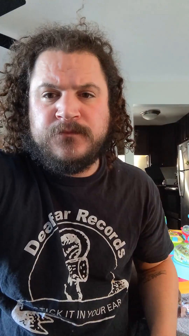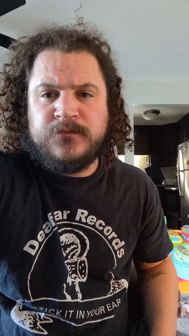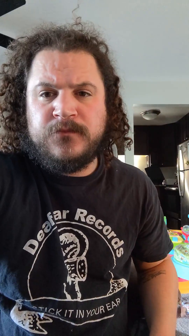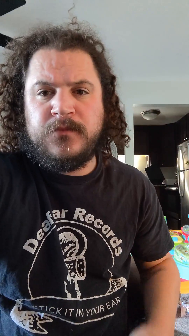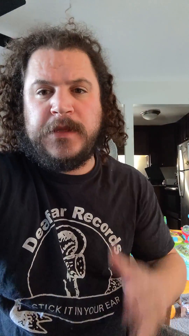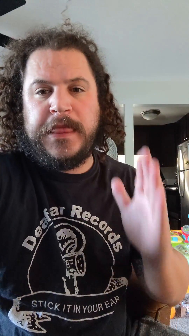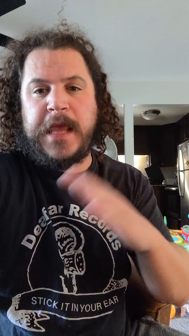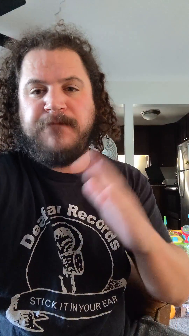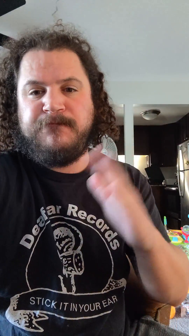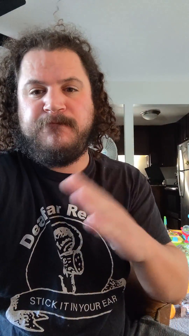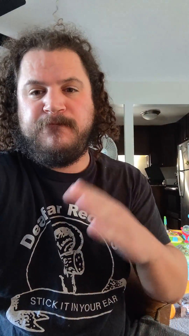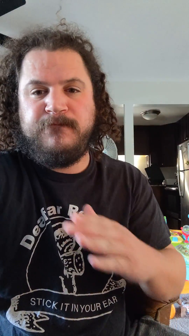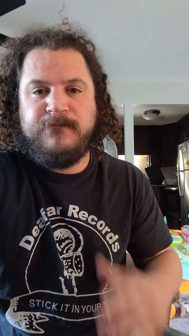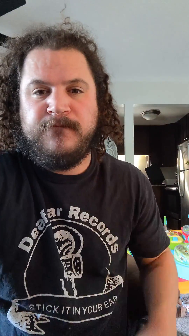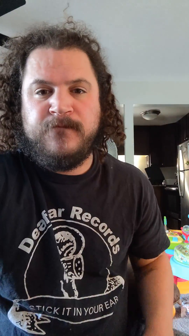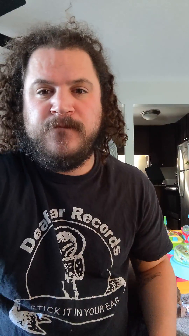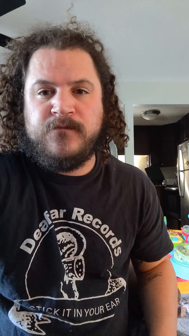clap